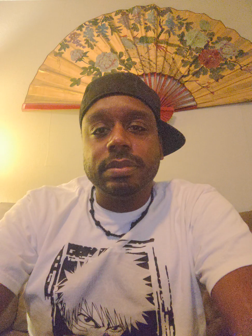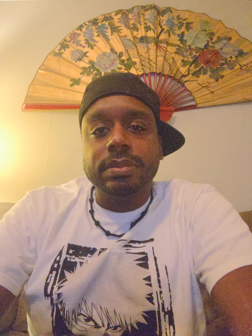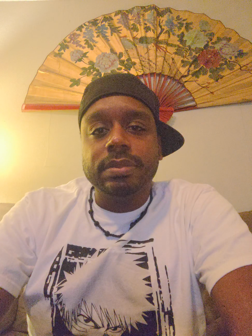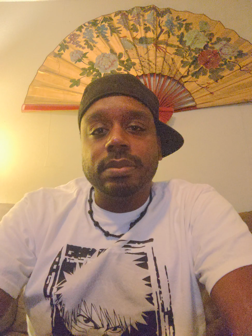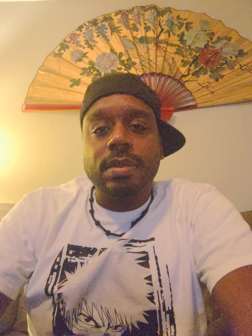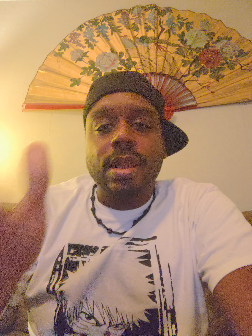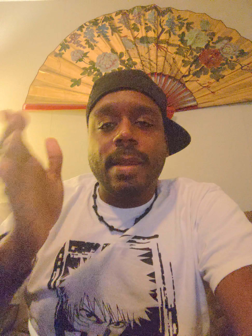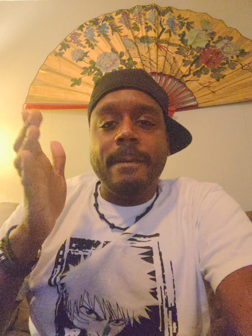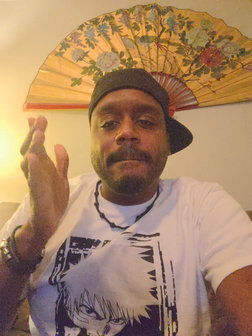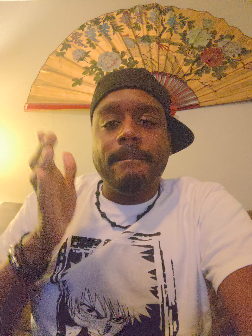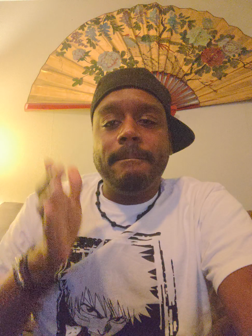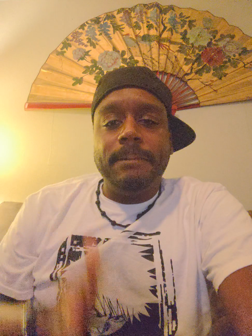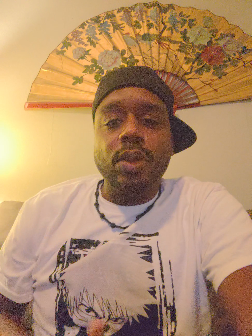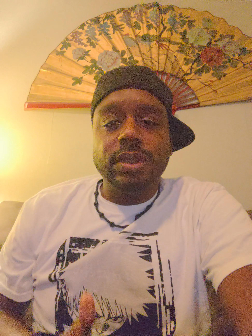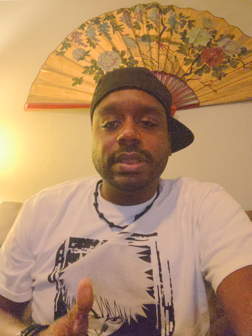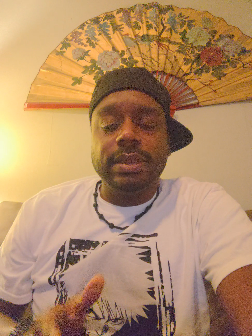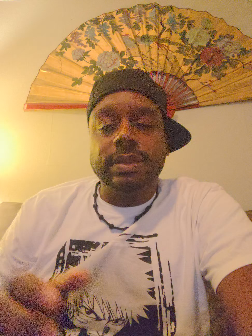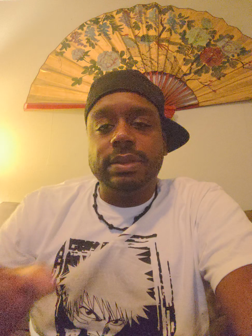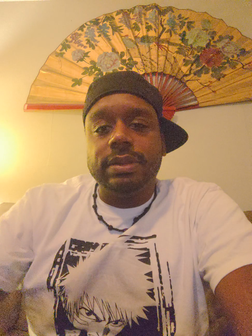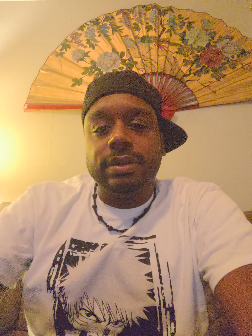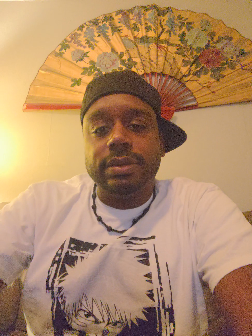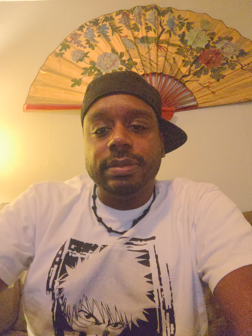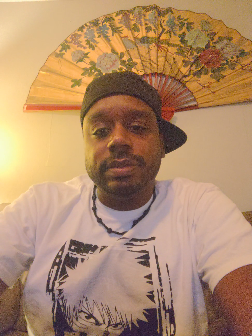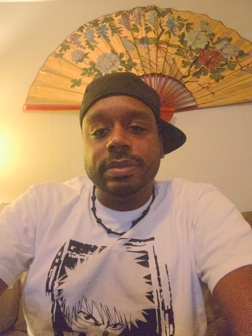person